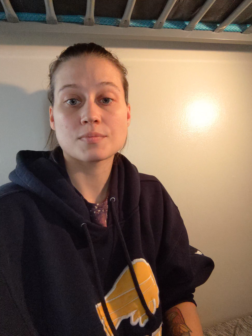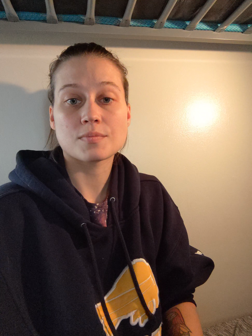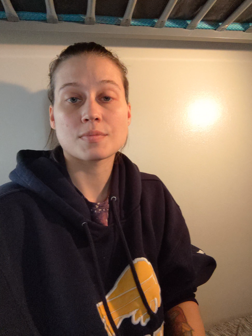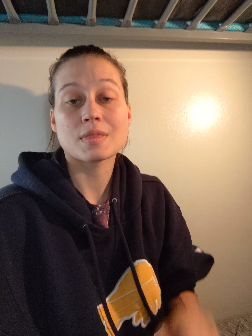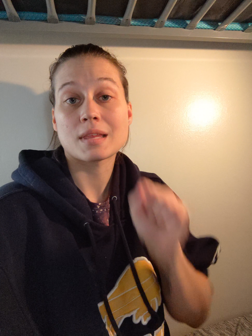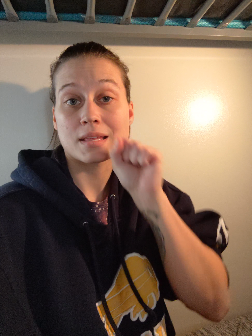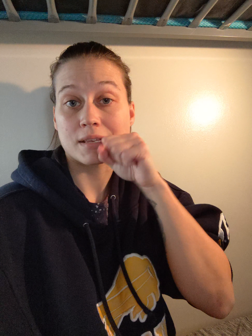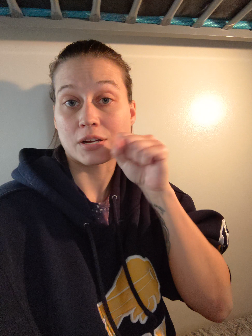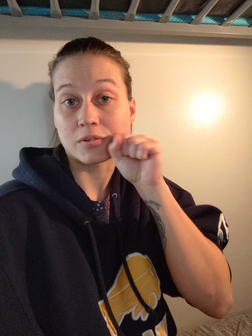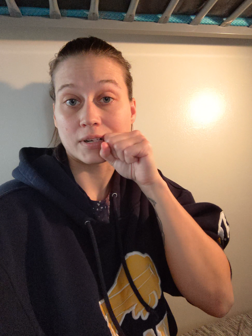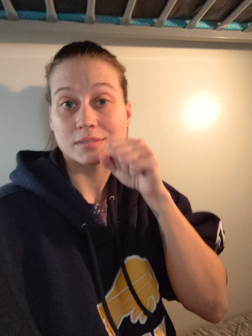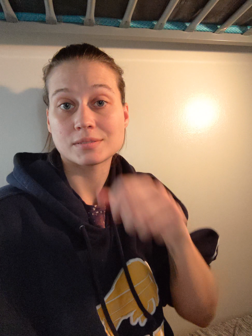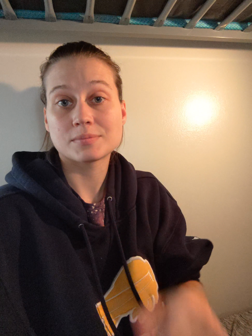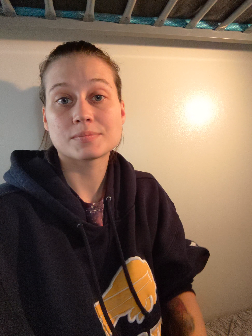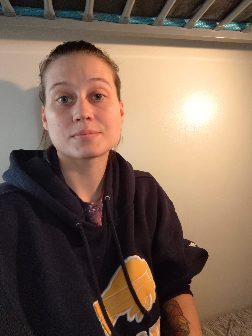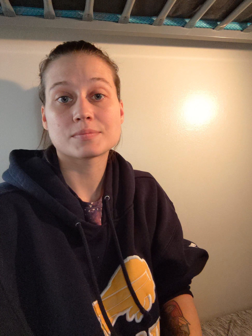carrot